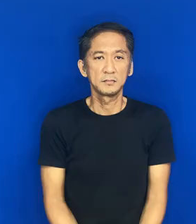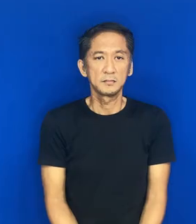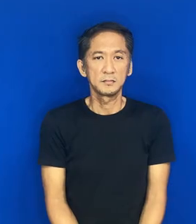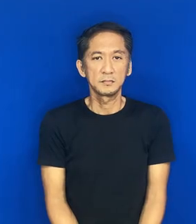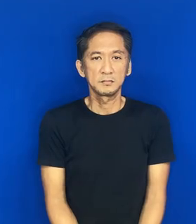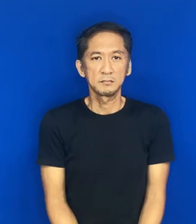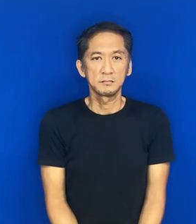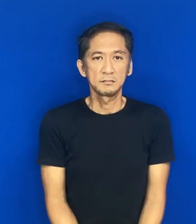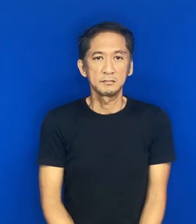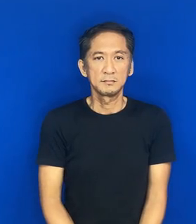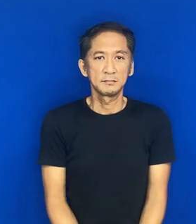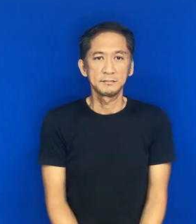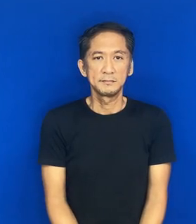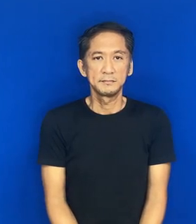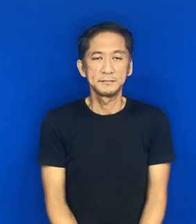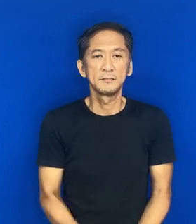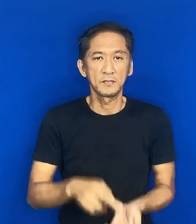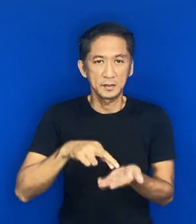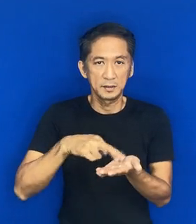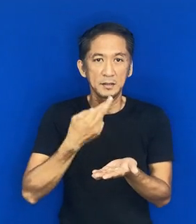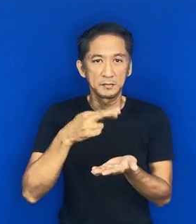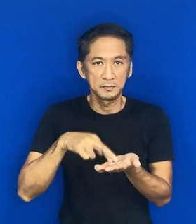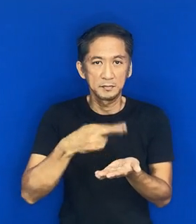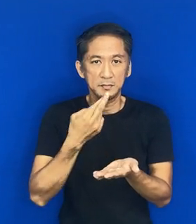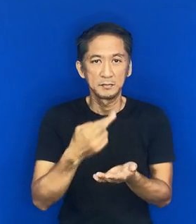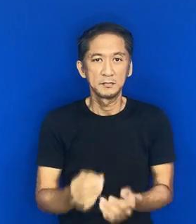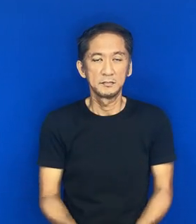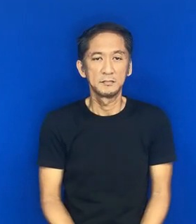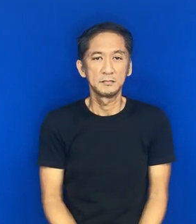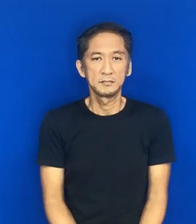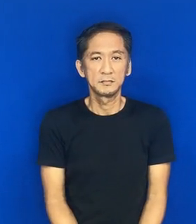rice